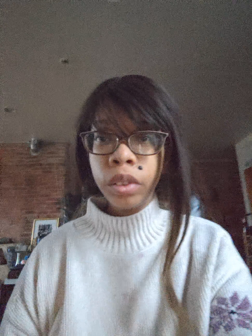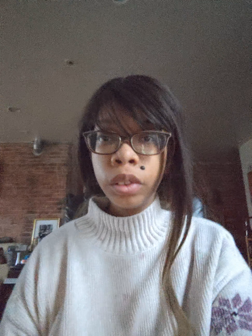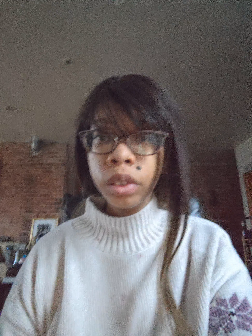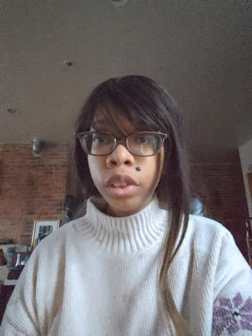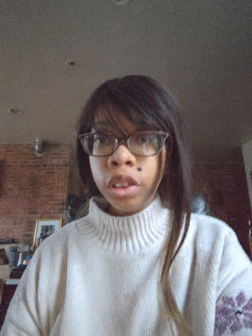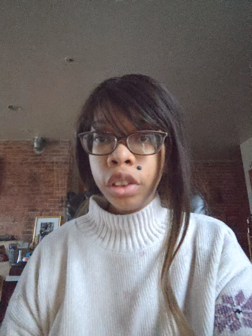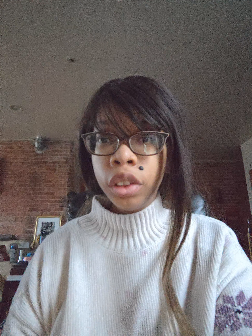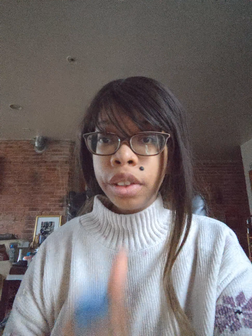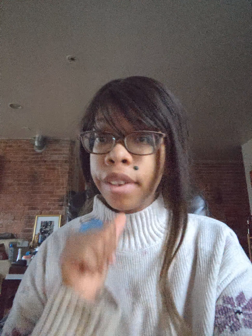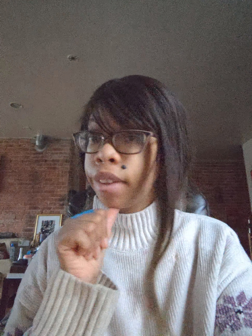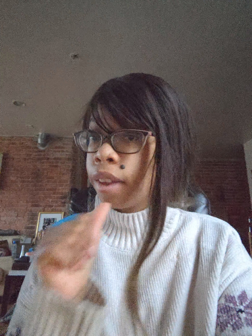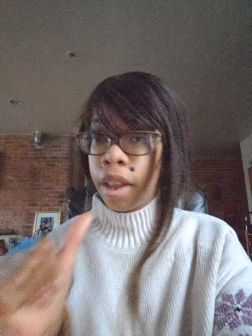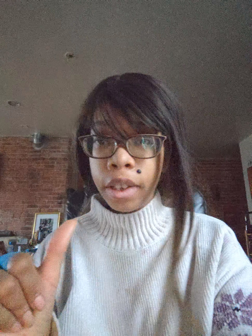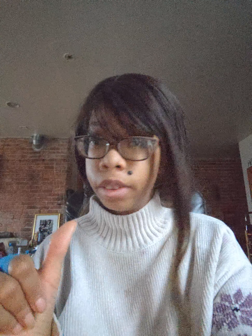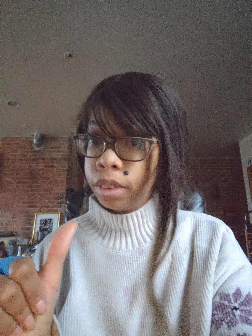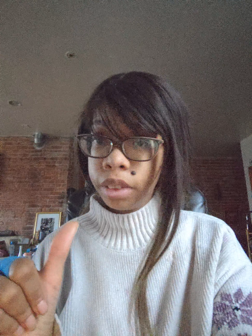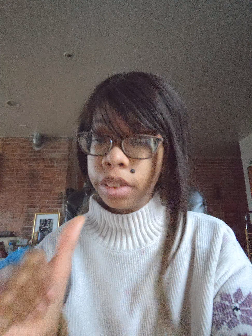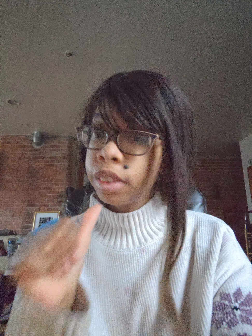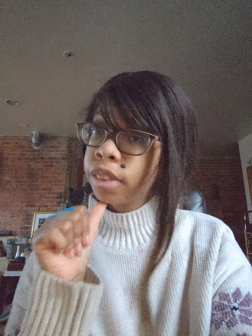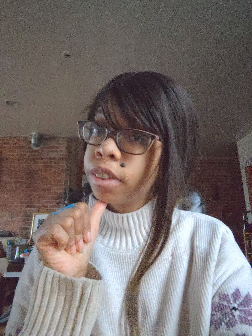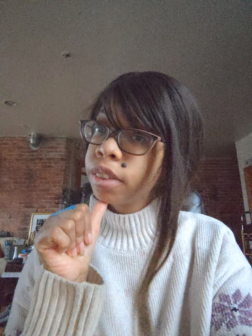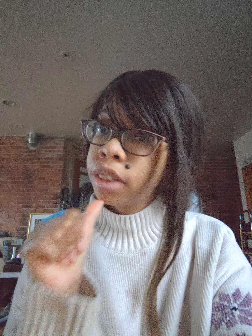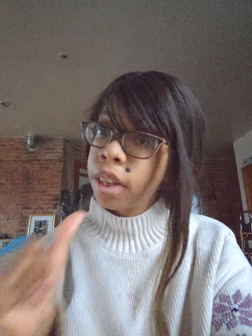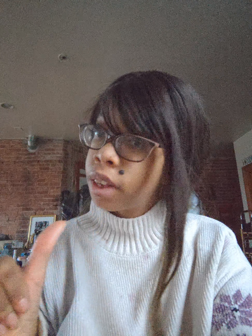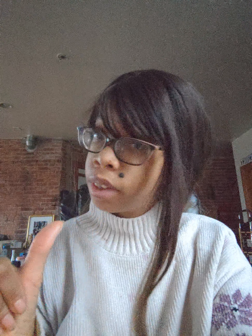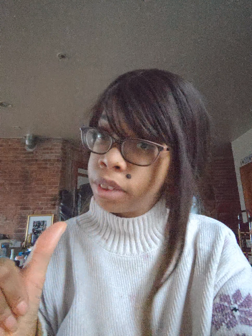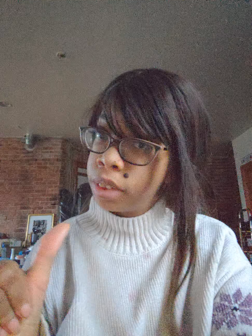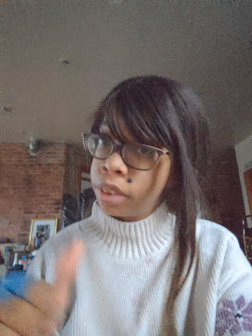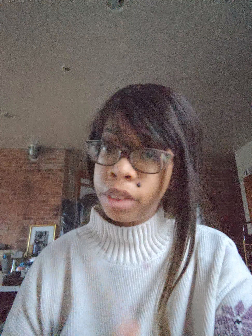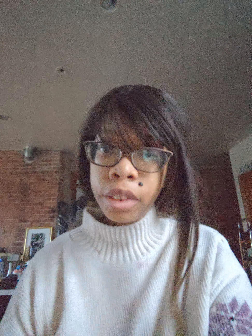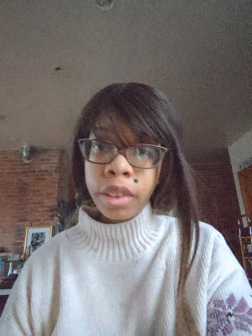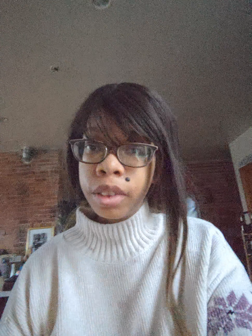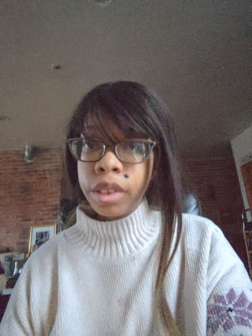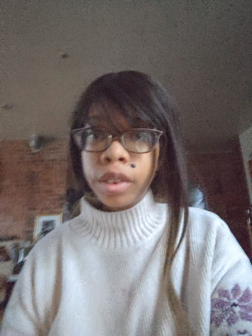not